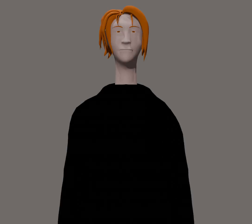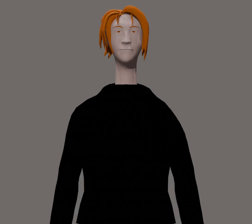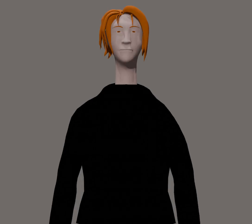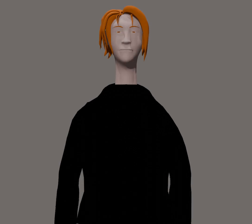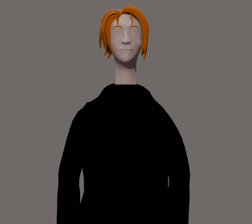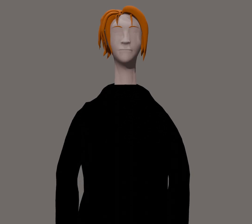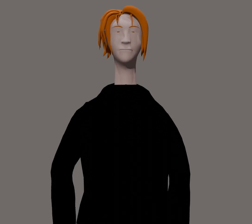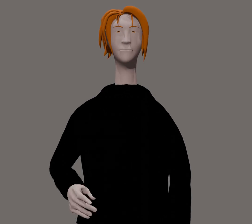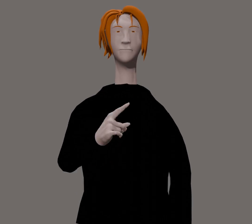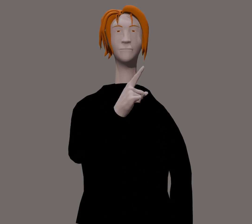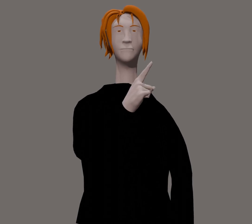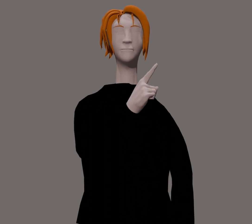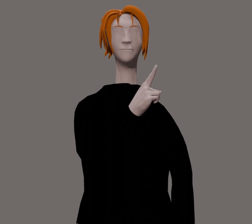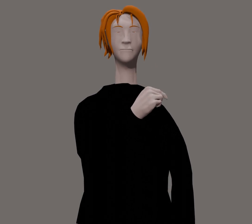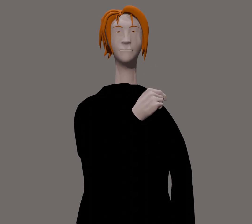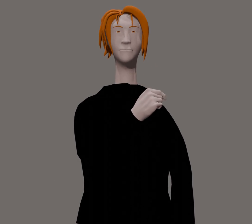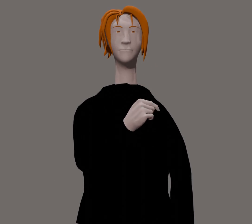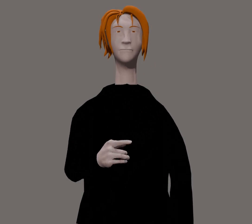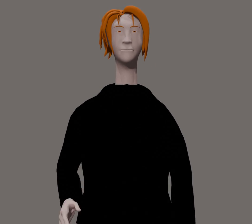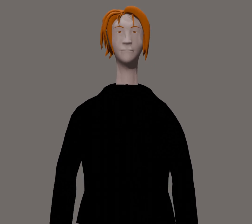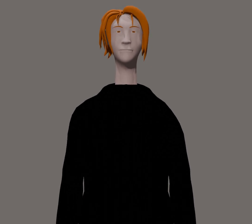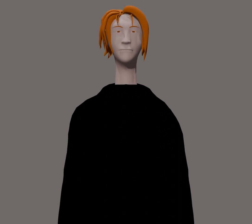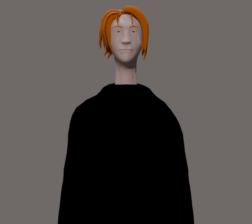Brooch